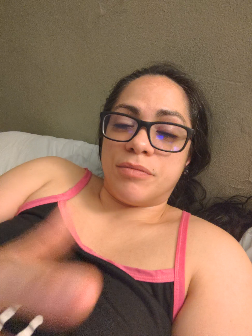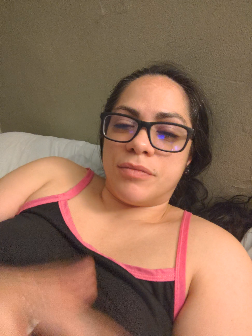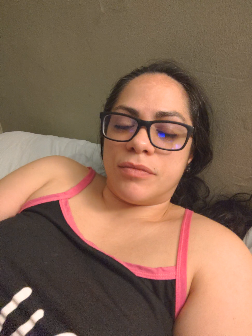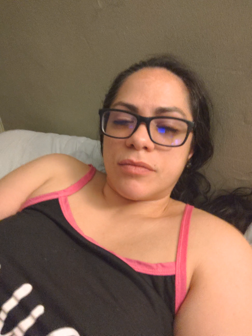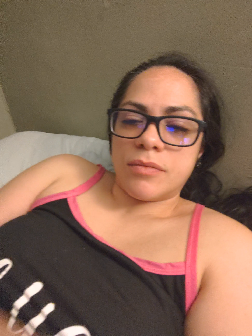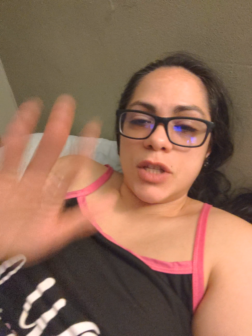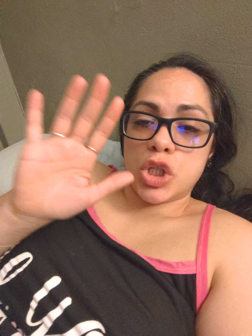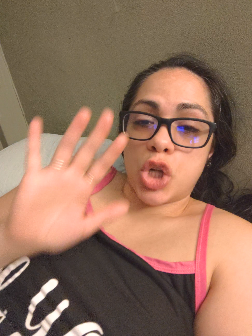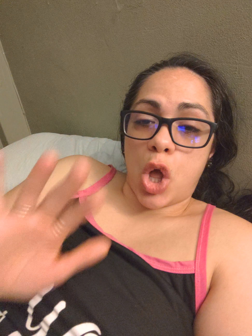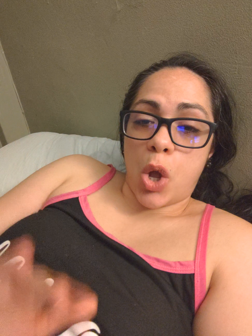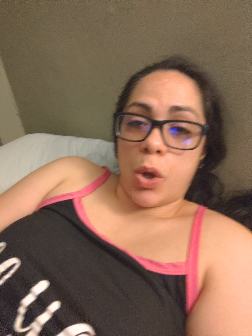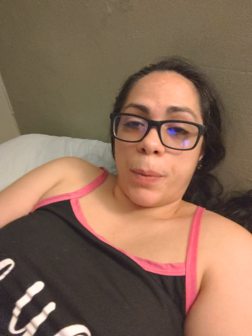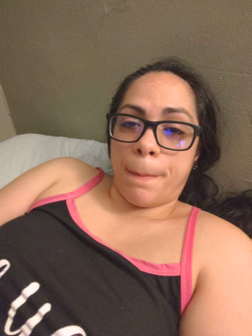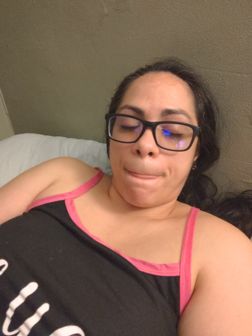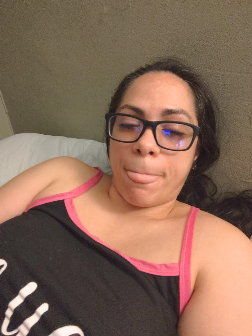snow